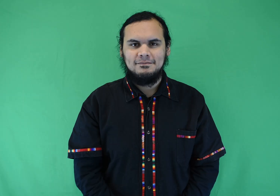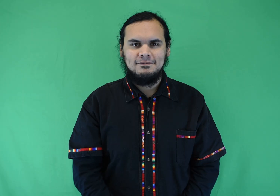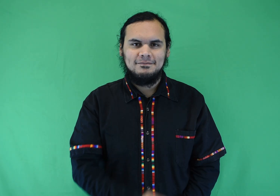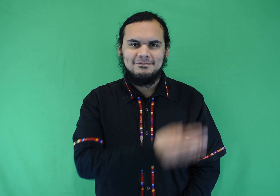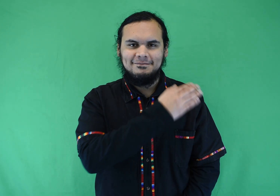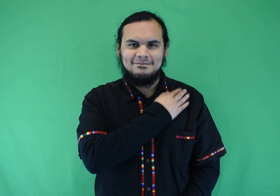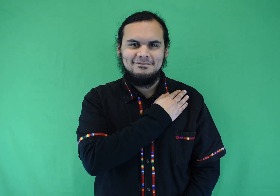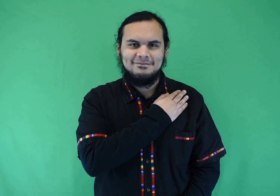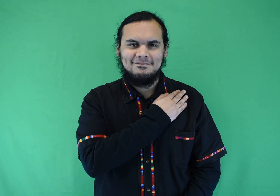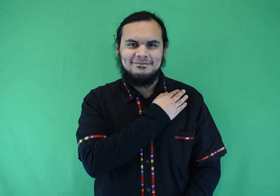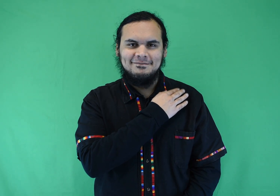bueno